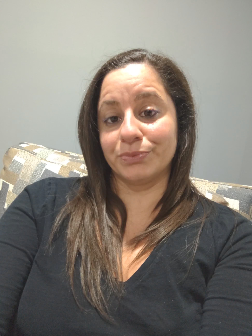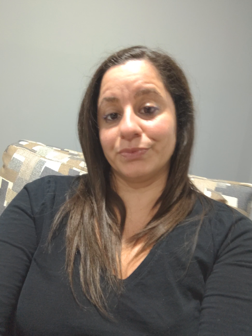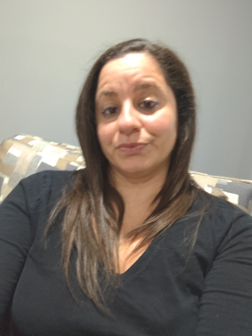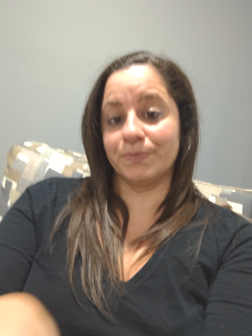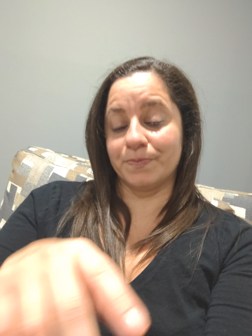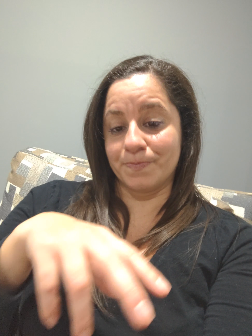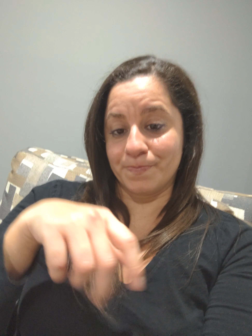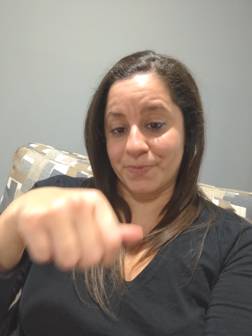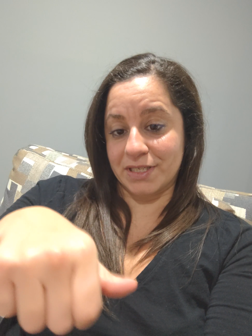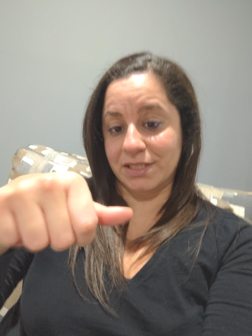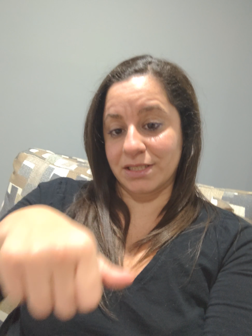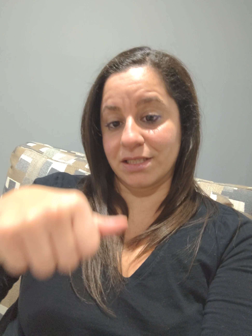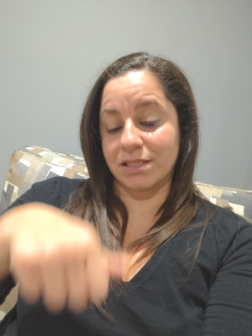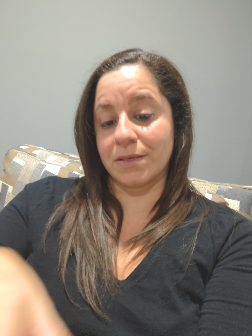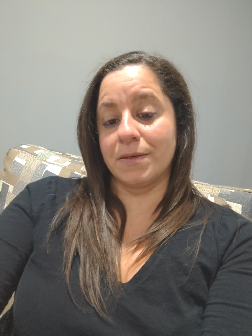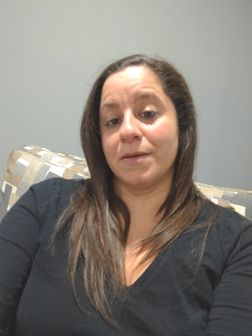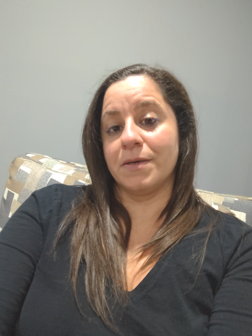puzzle